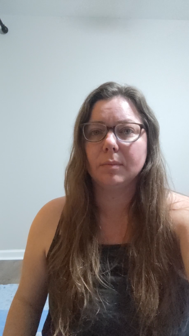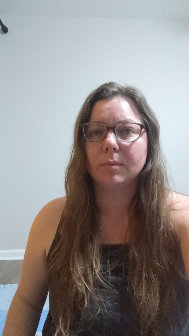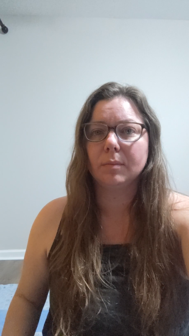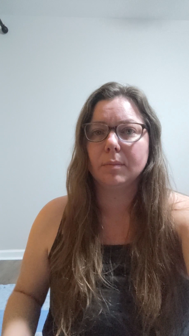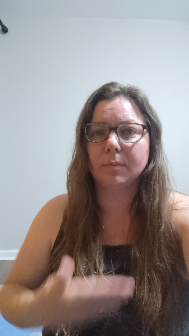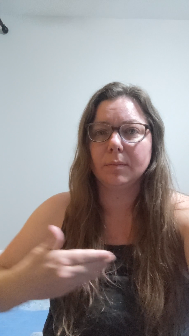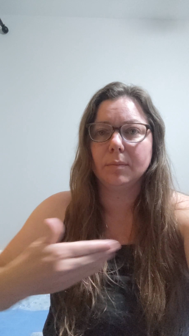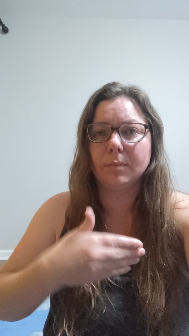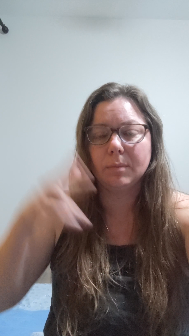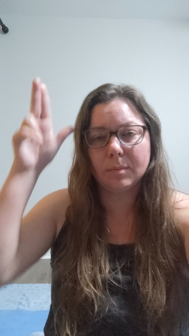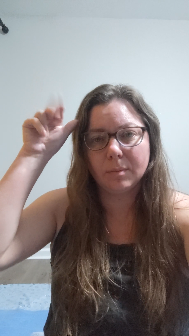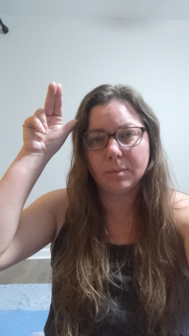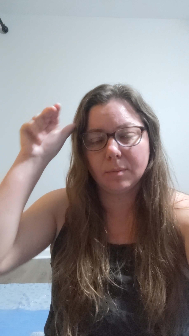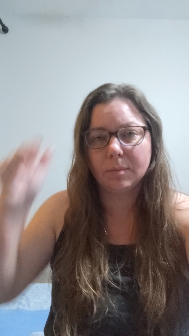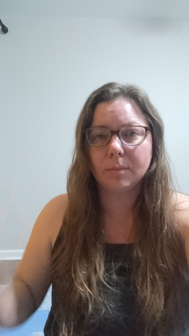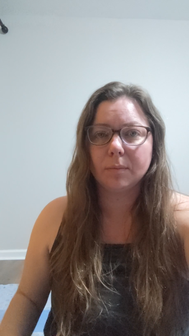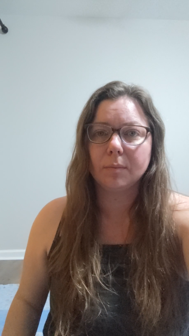pony